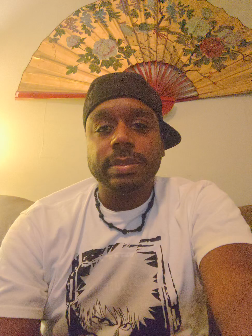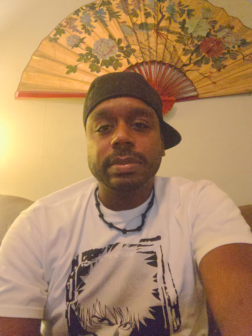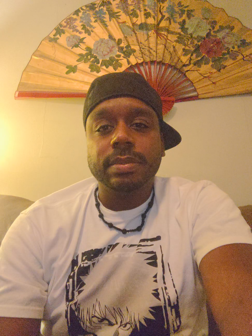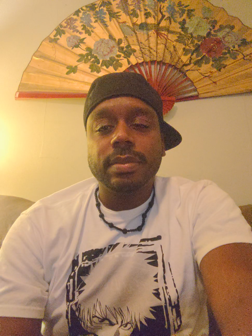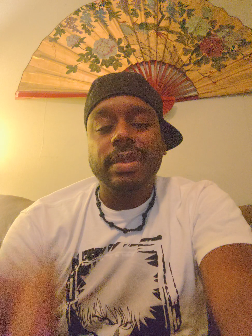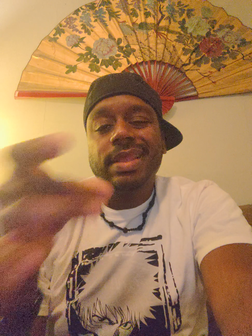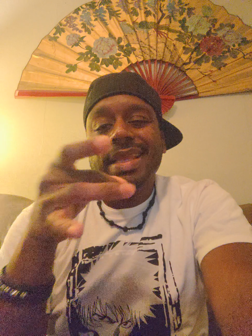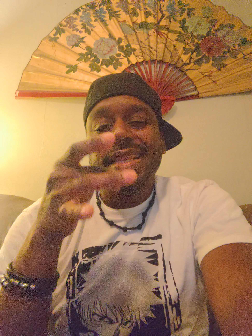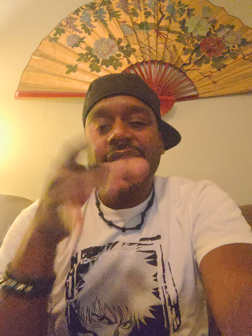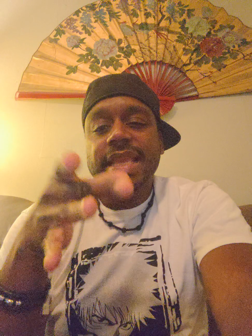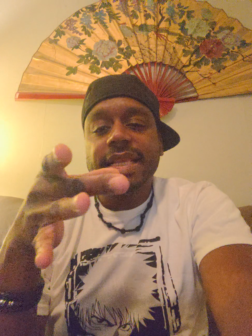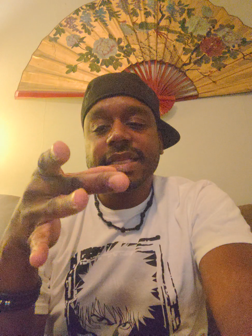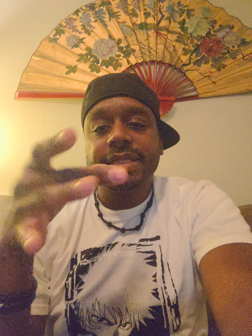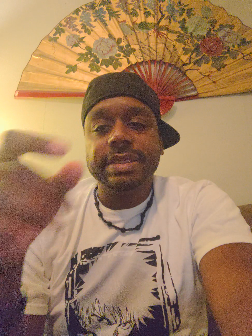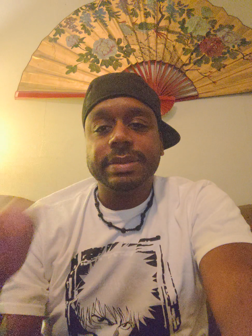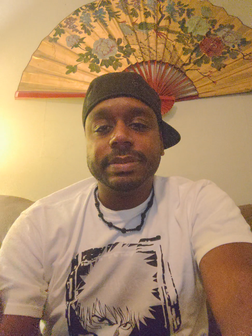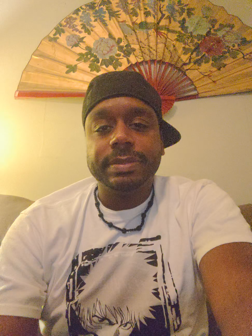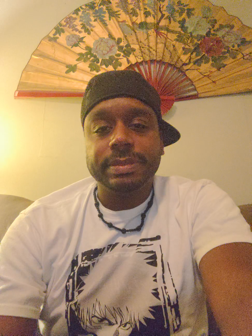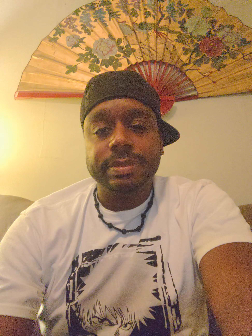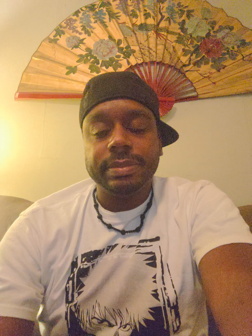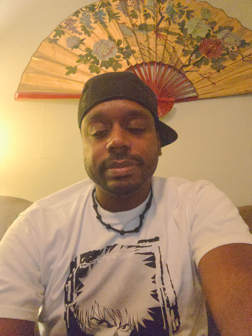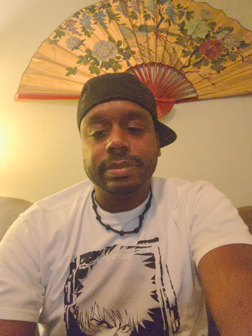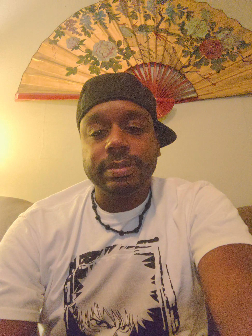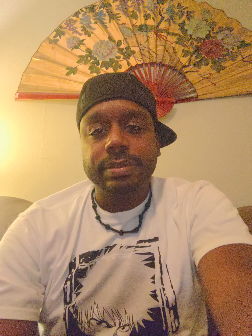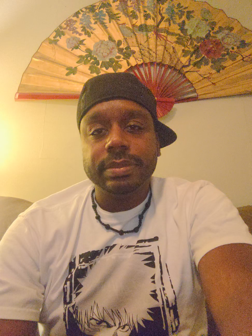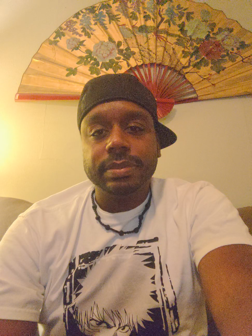hate